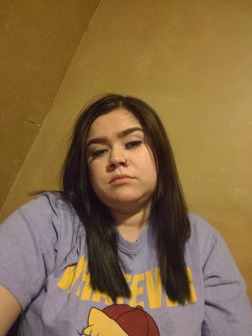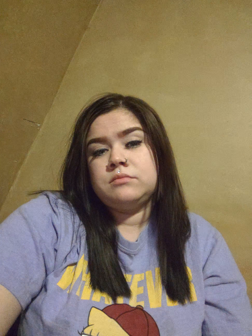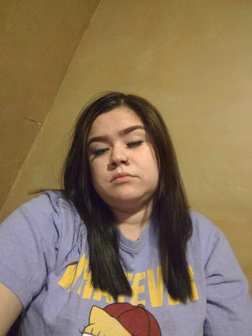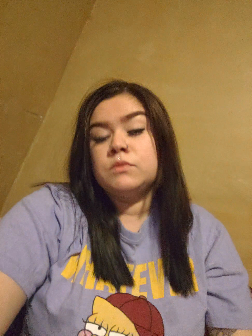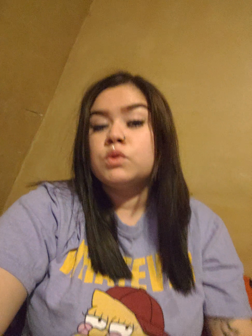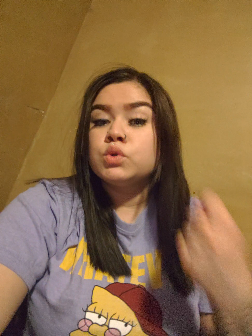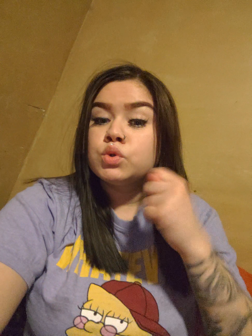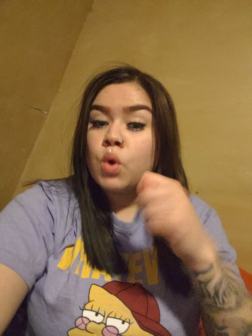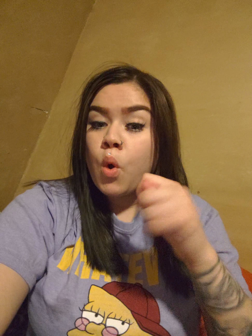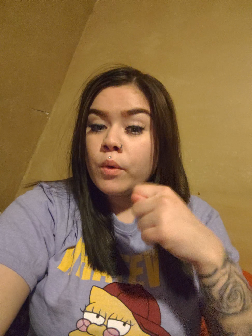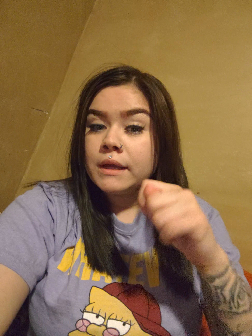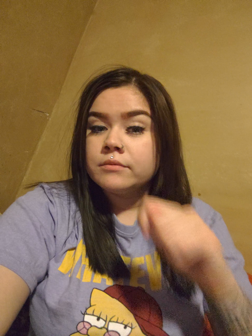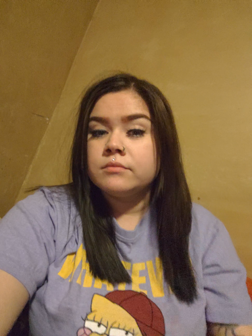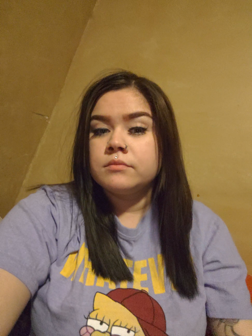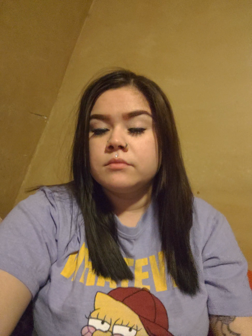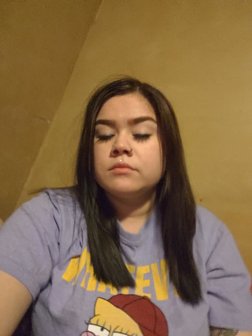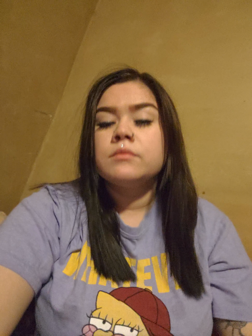toy